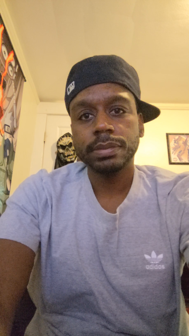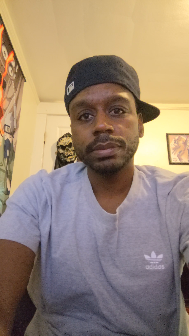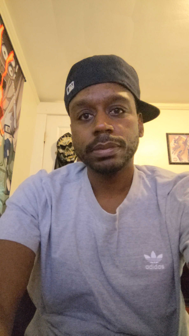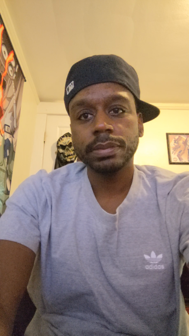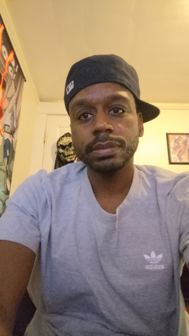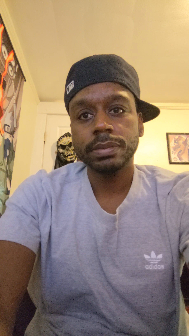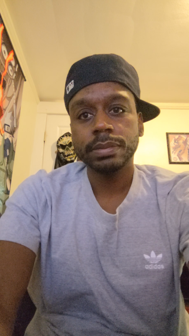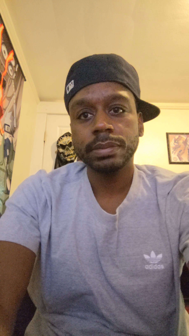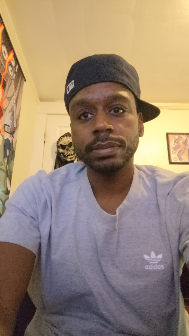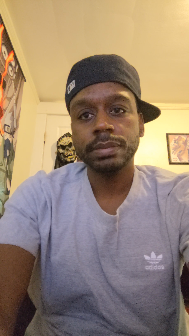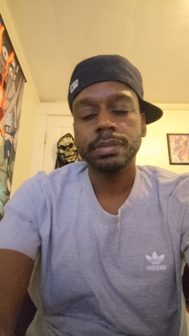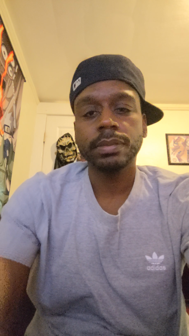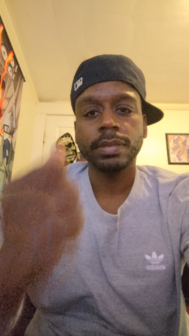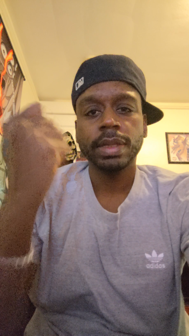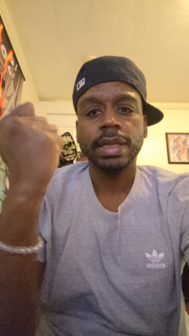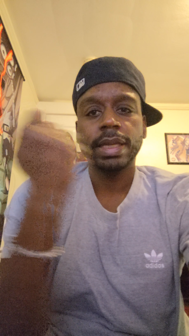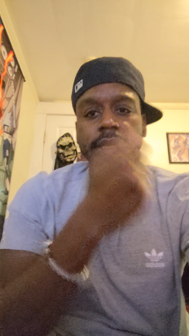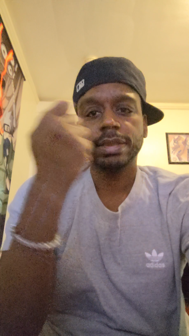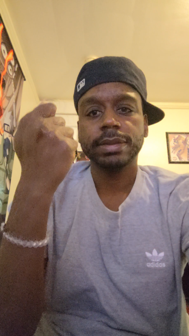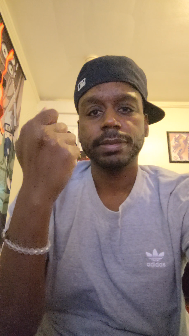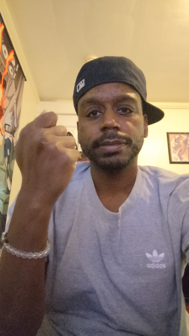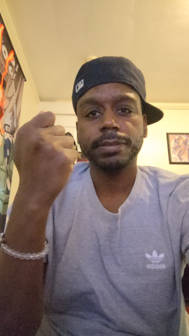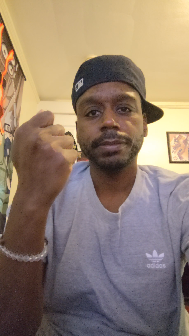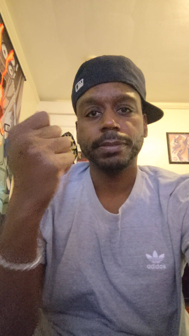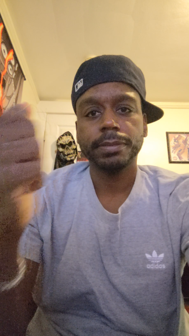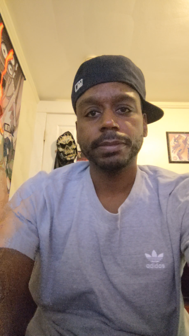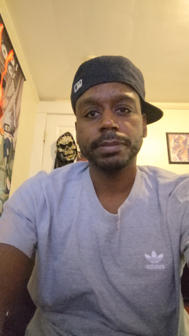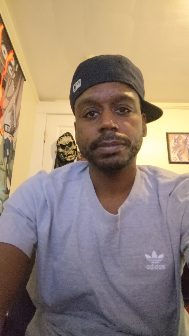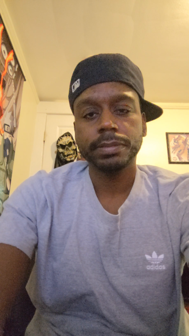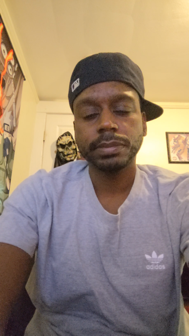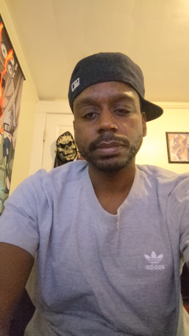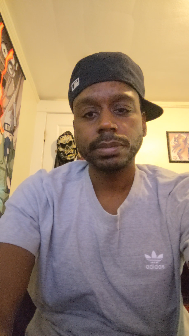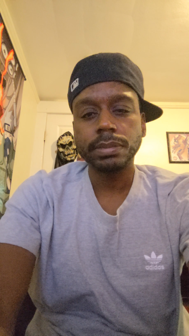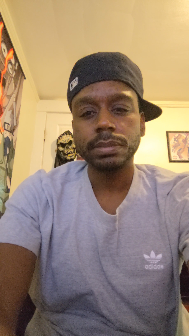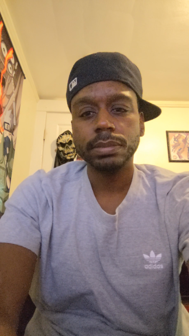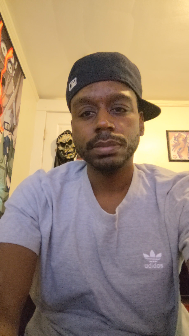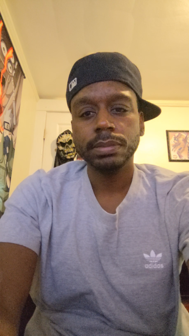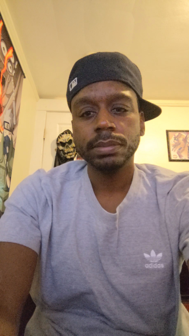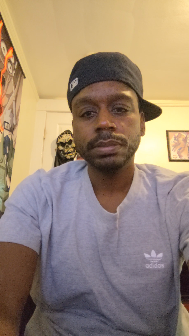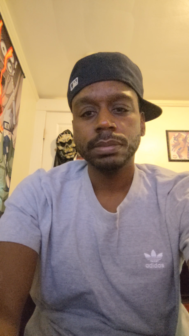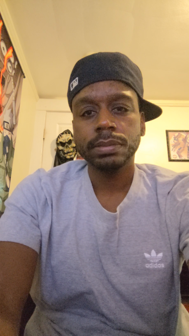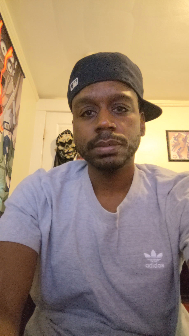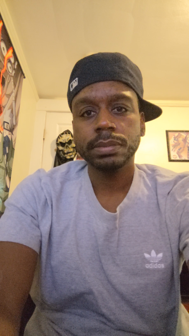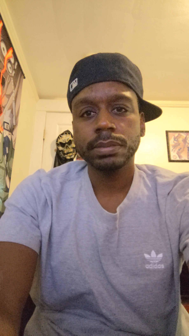hit